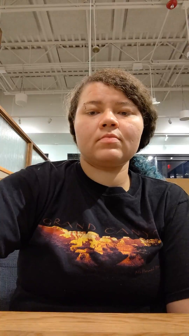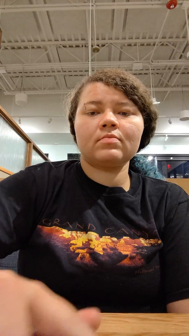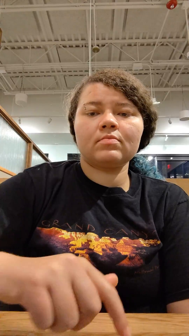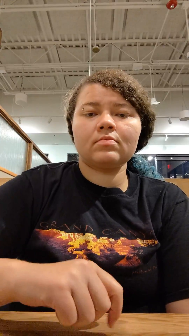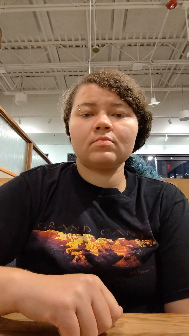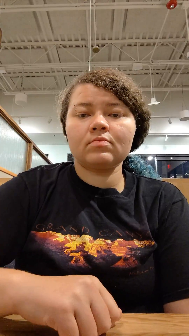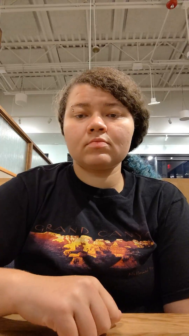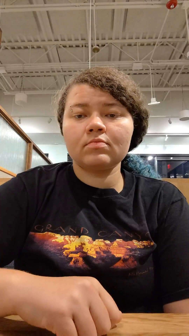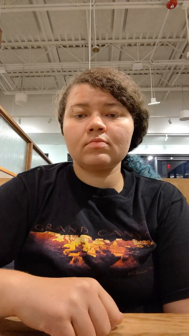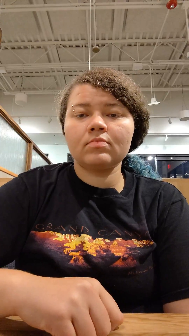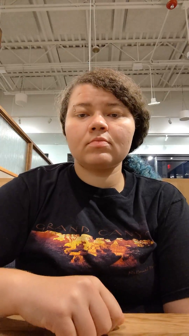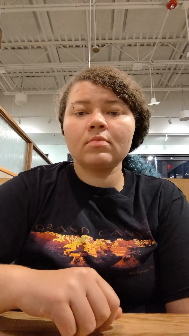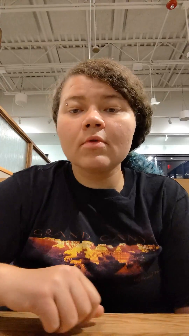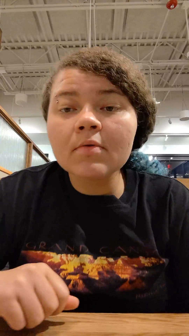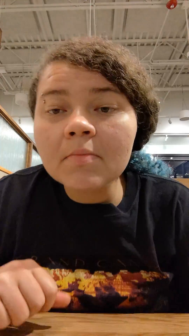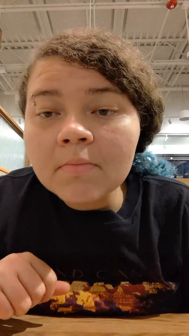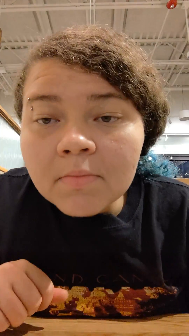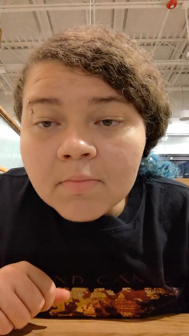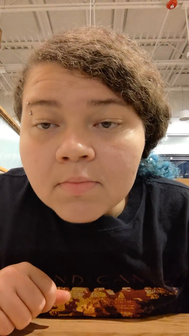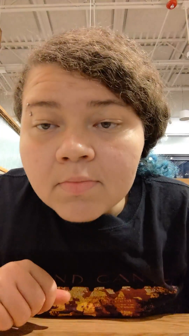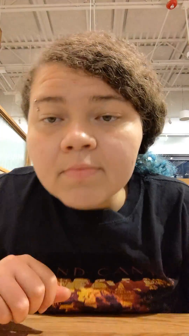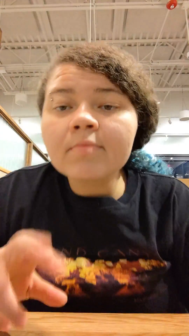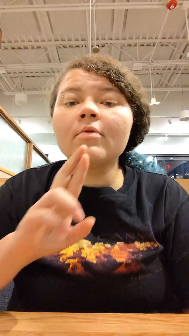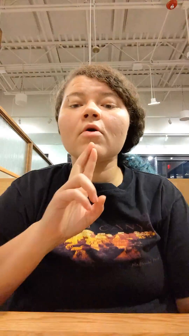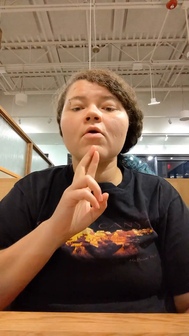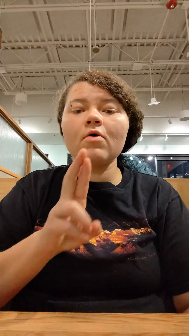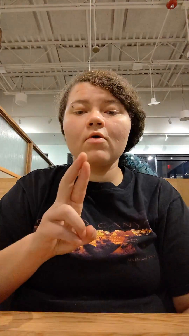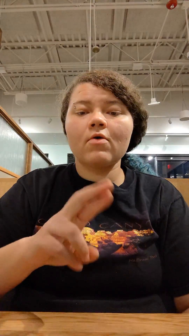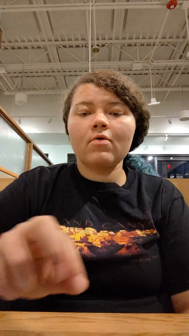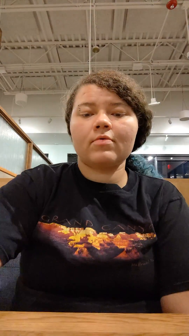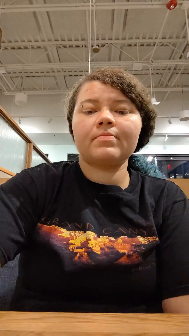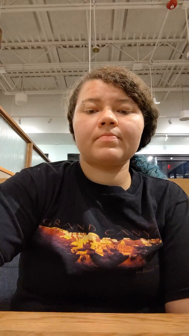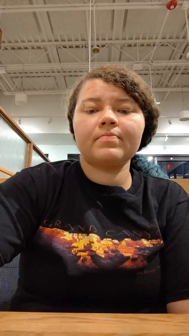are